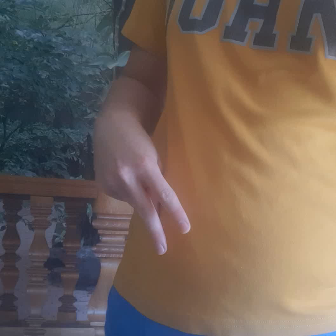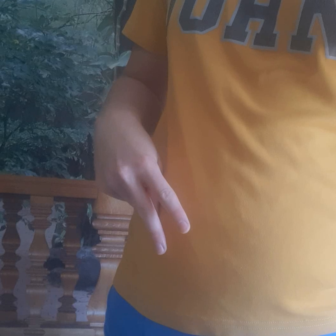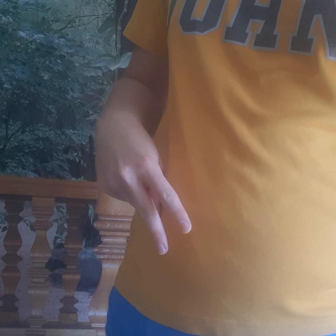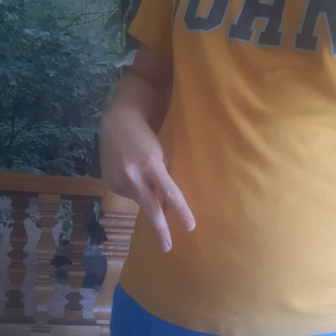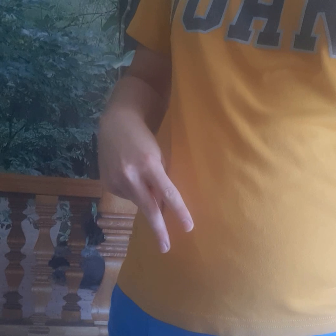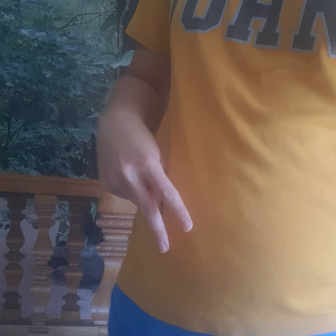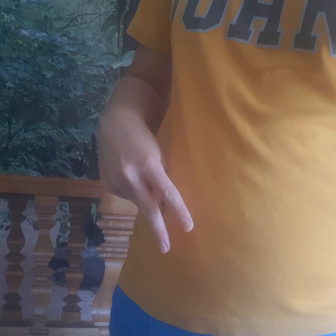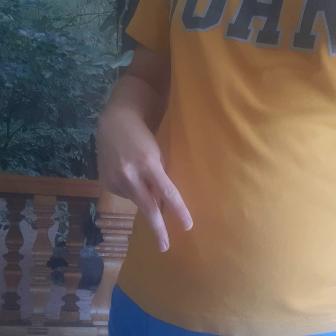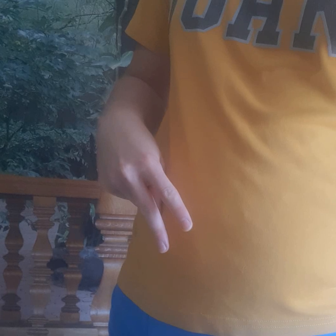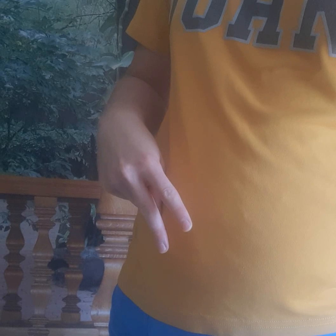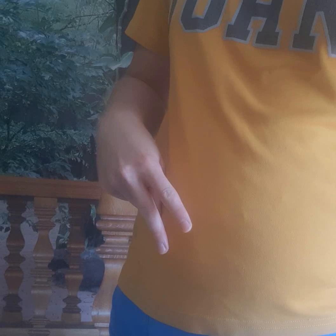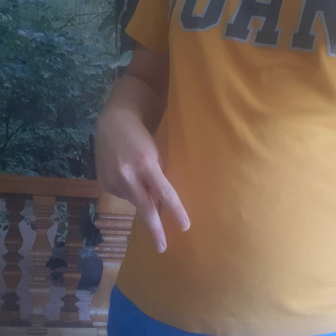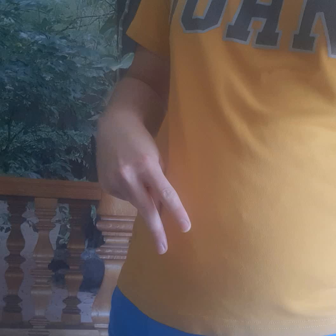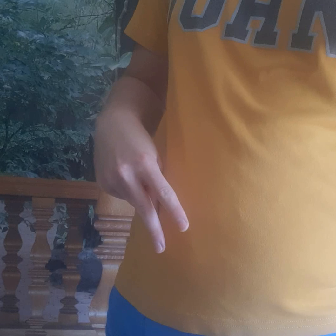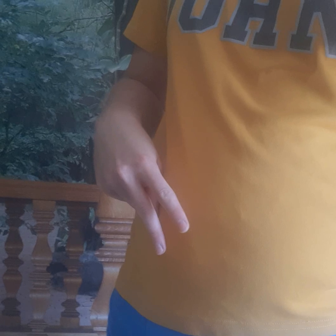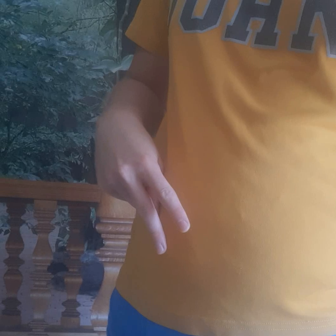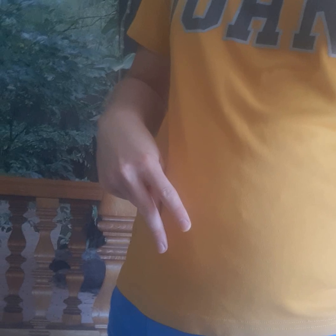Л